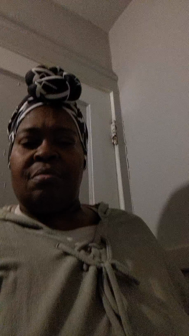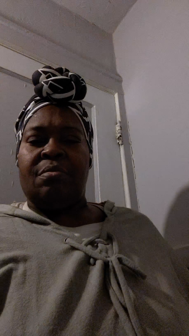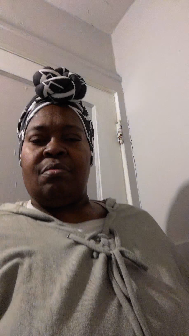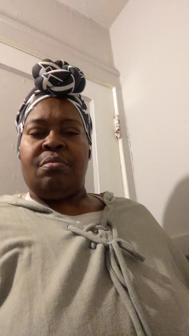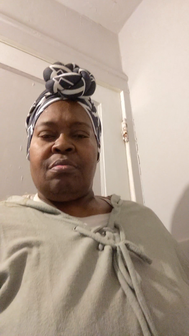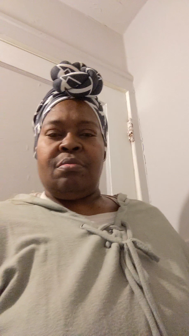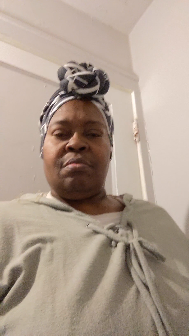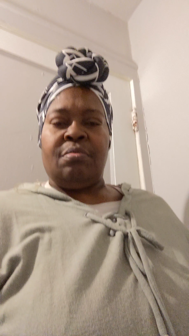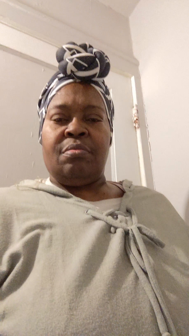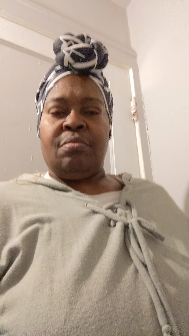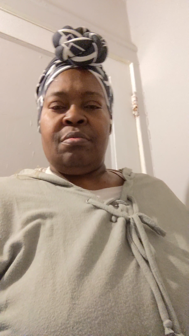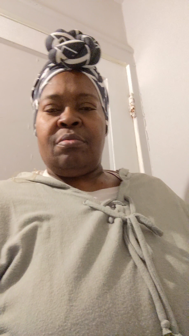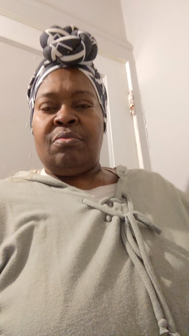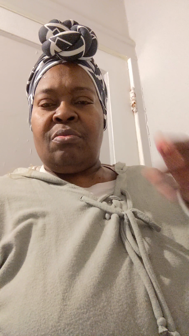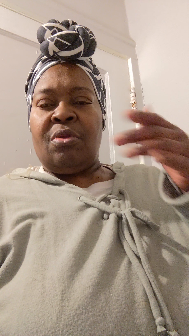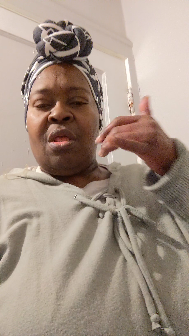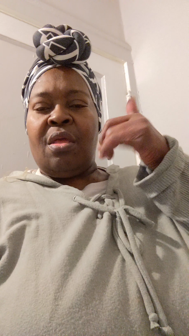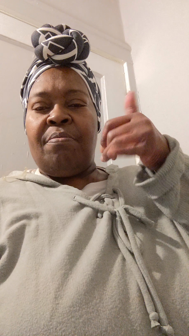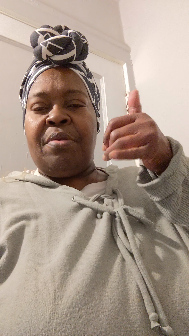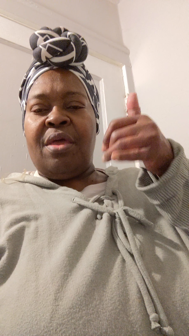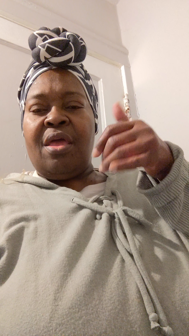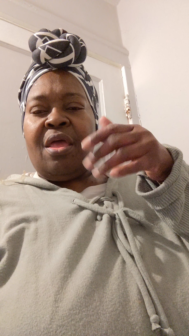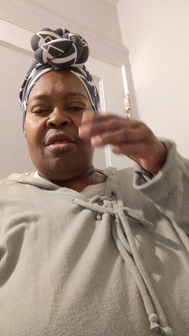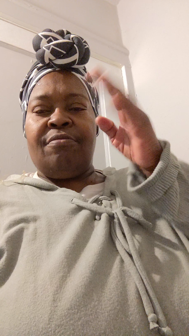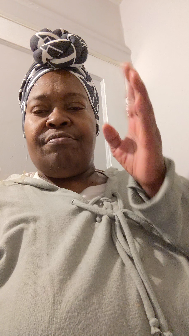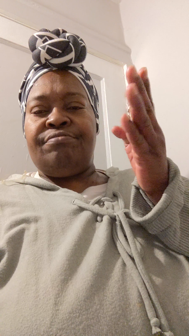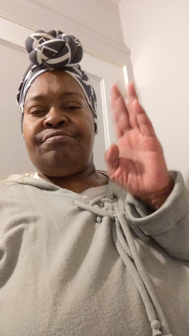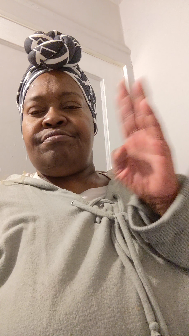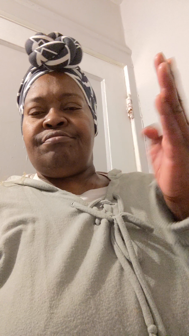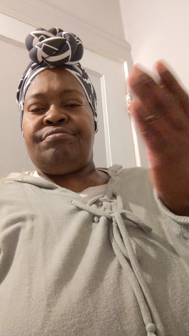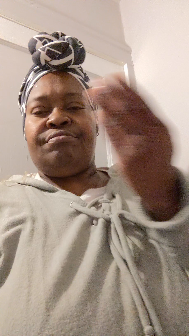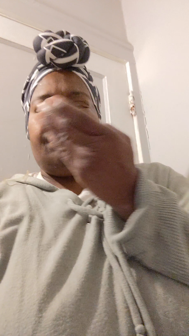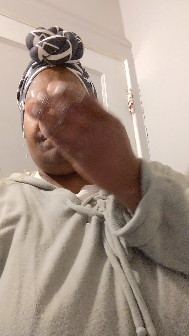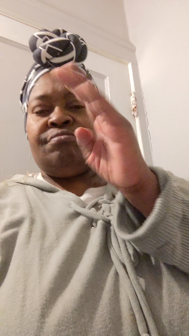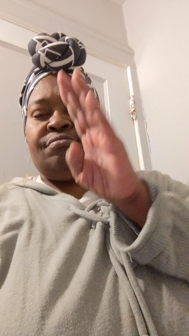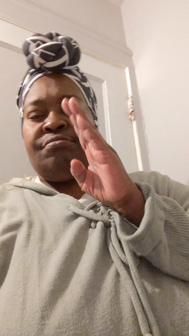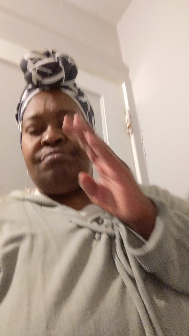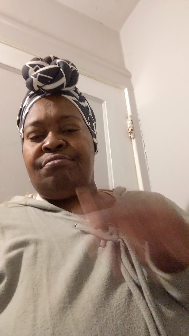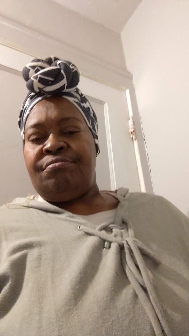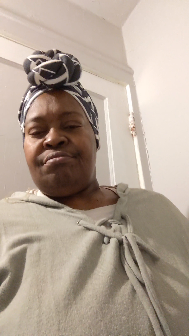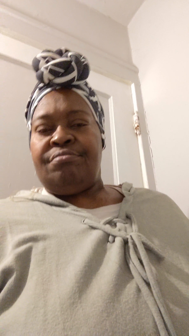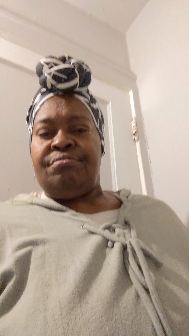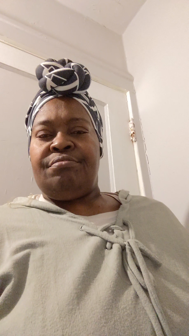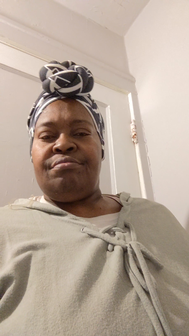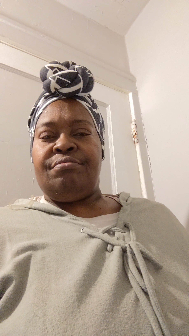playpen